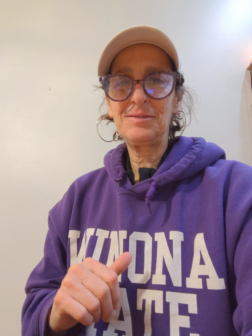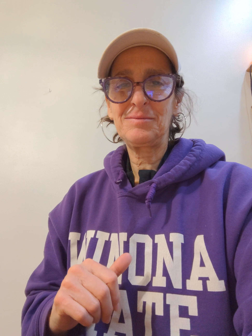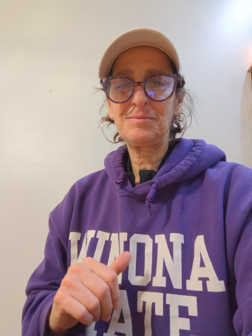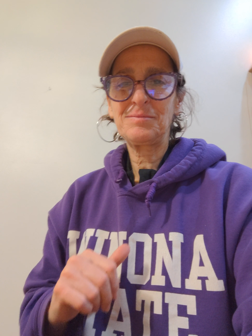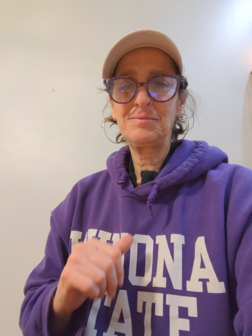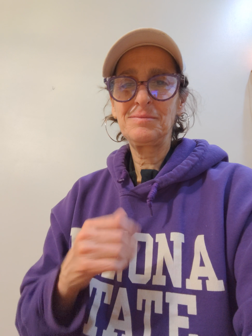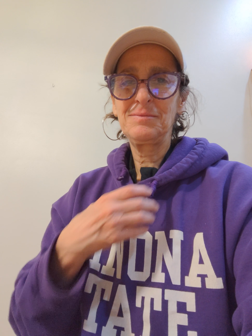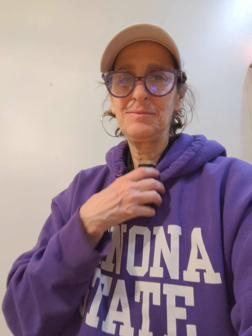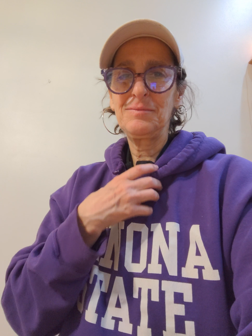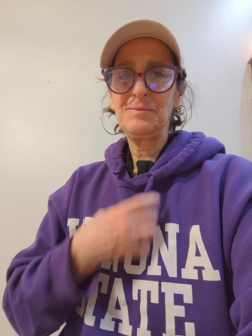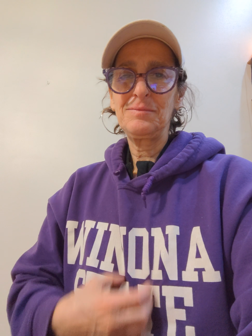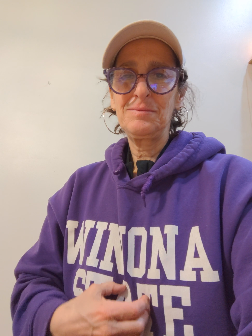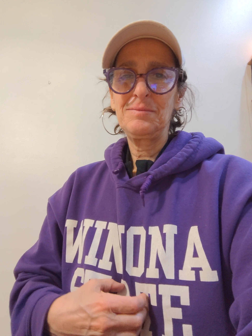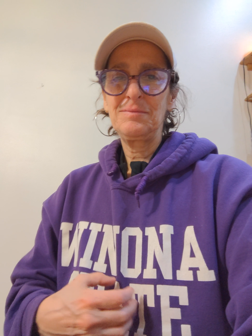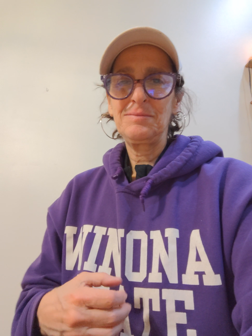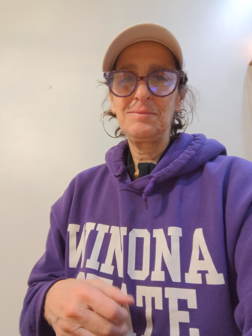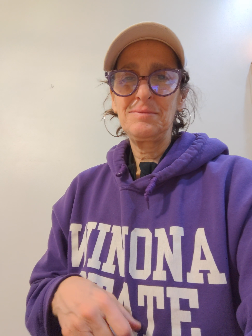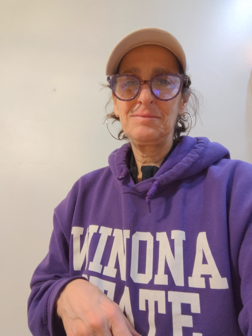hungry